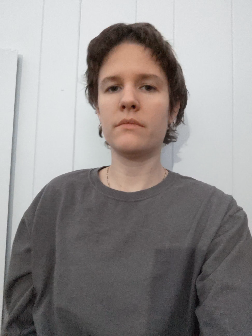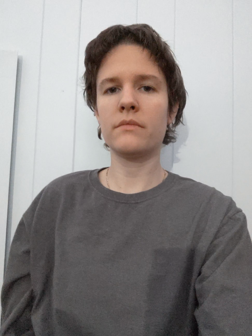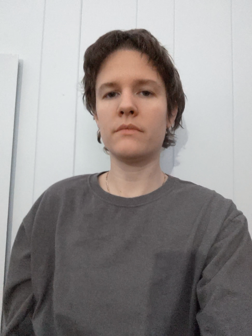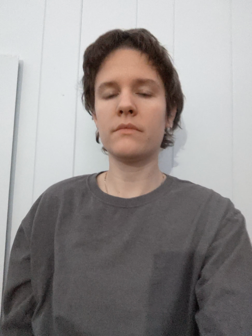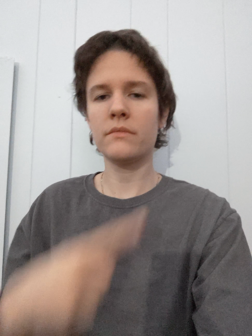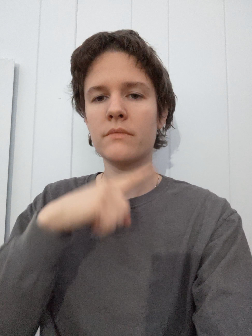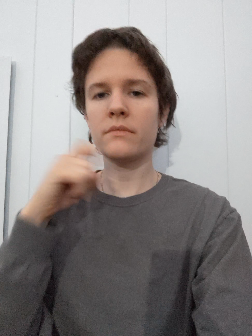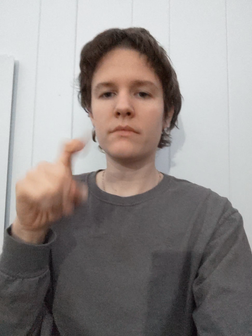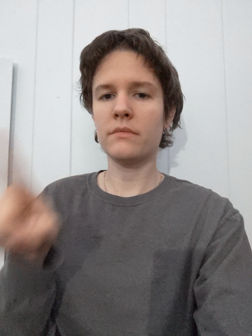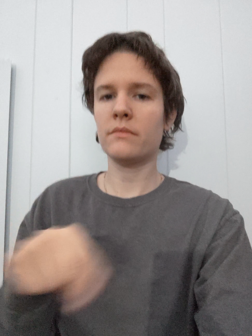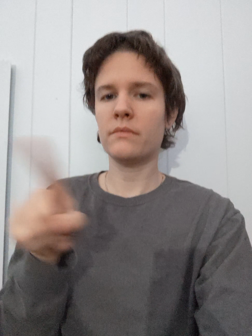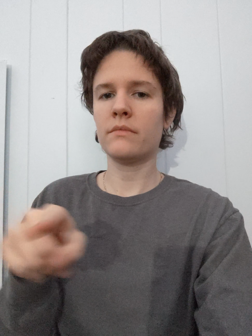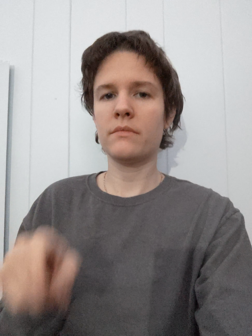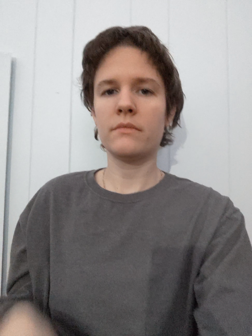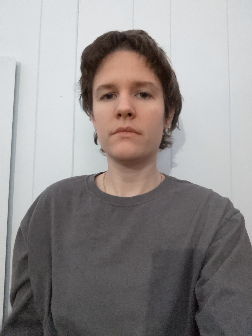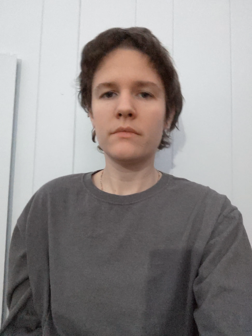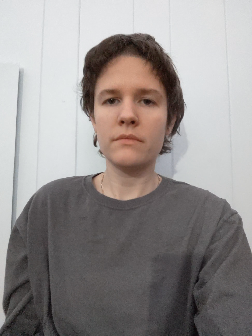dryer